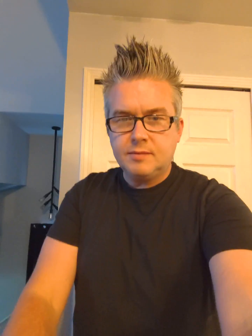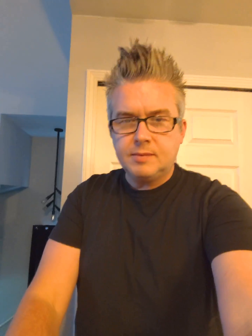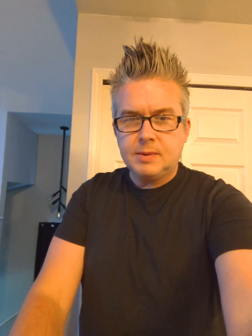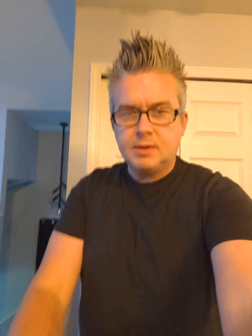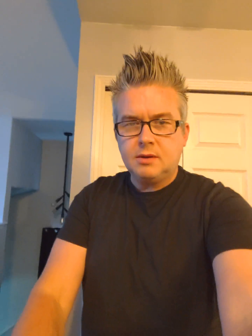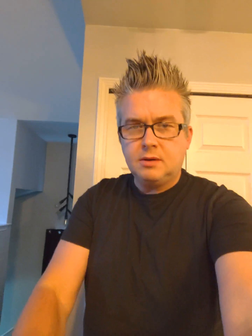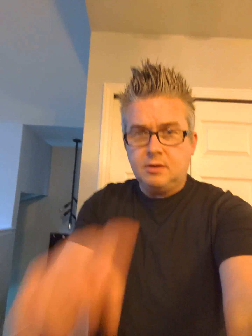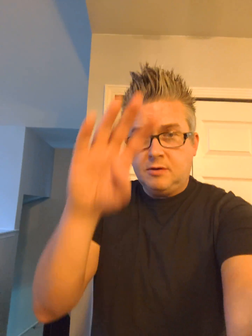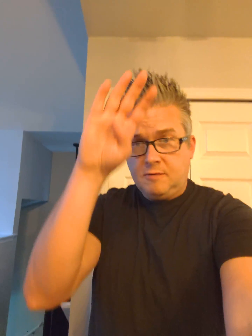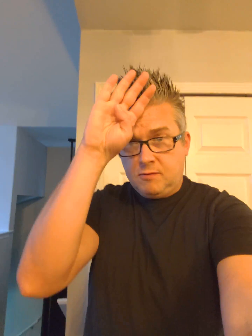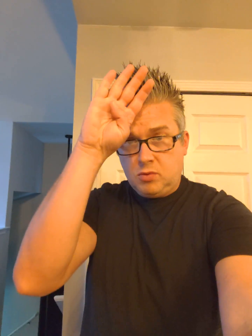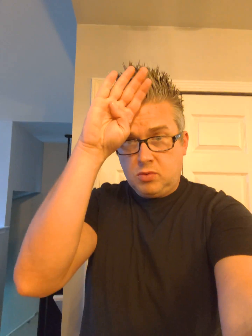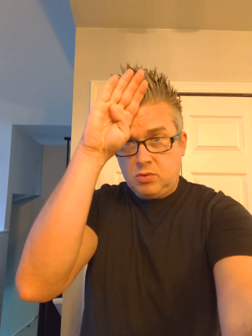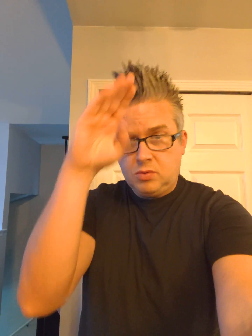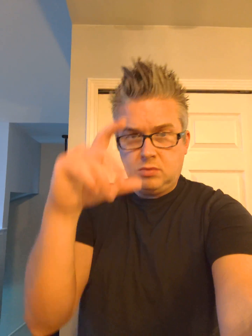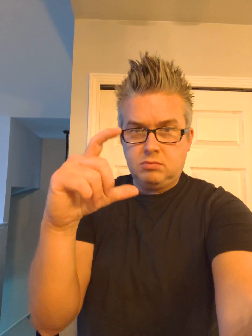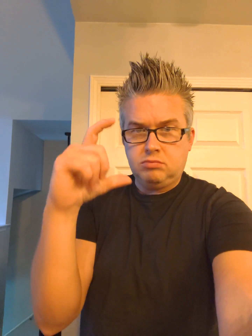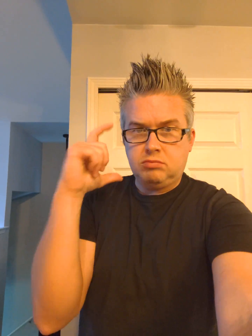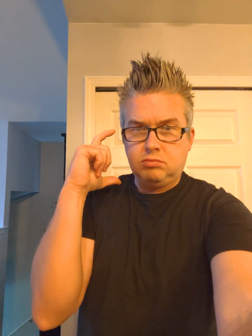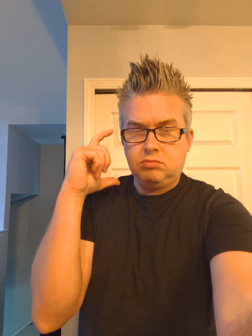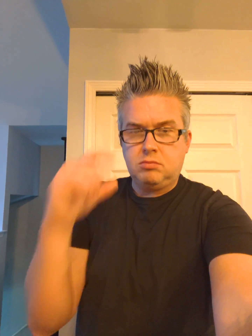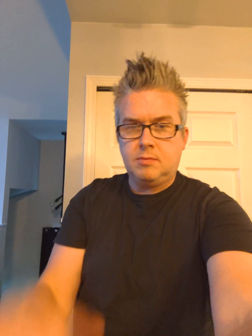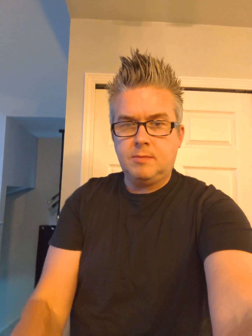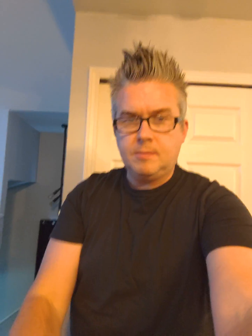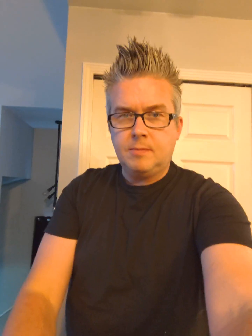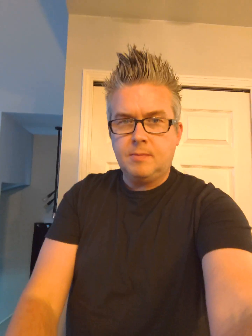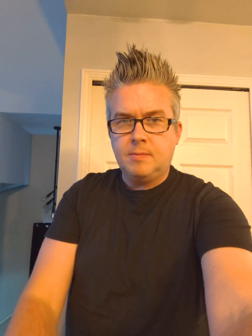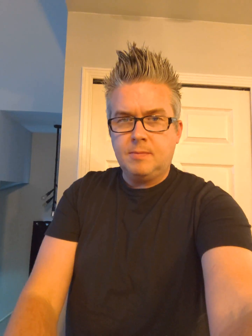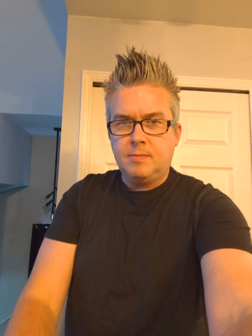fire truck